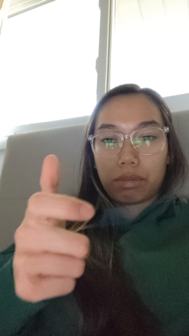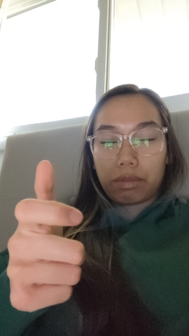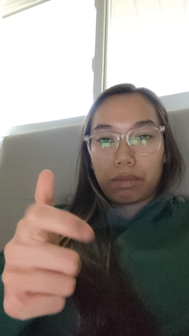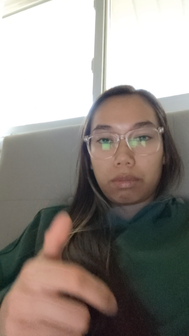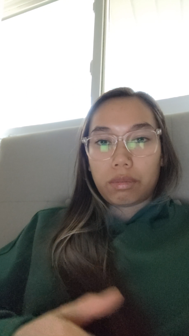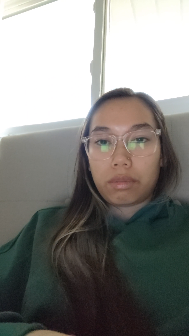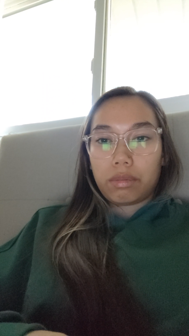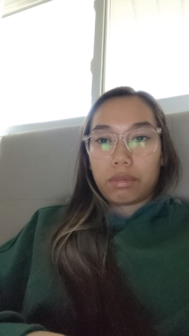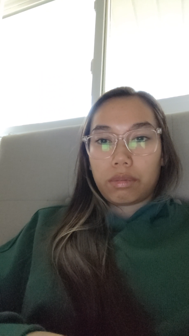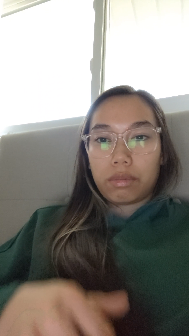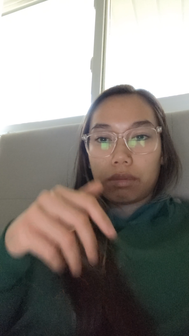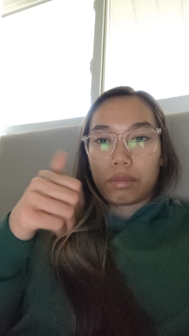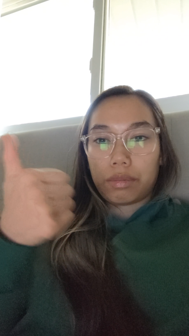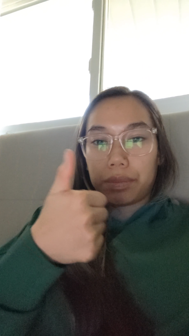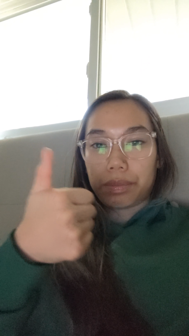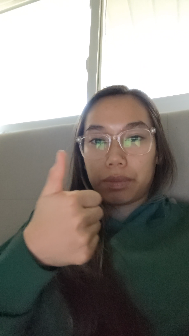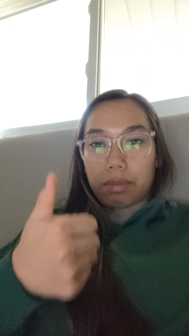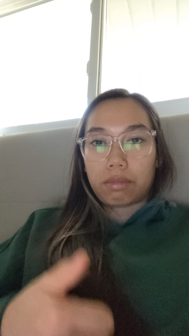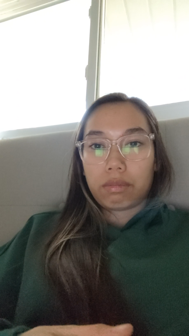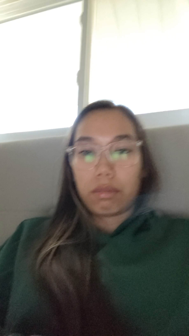game